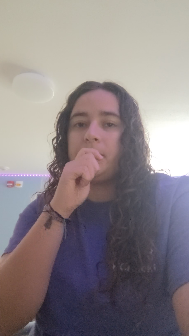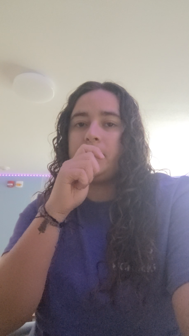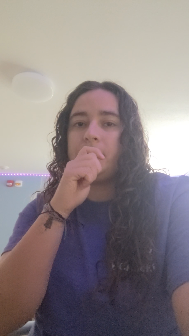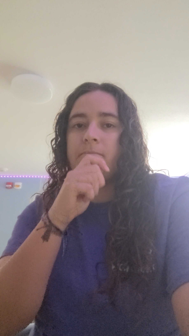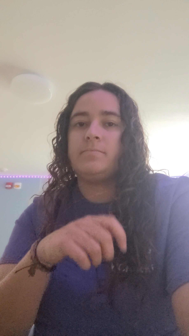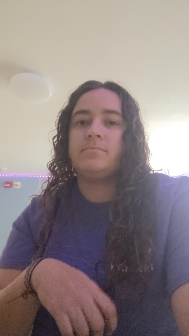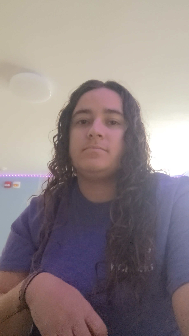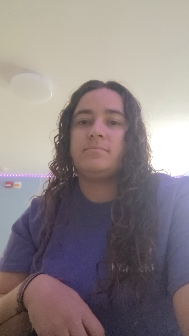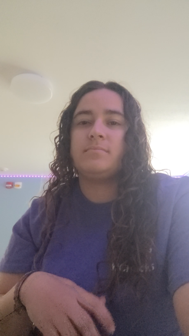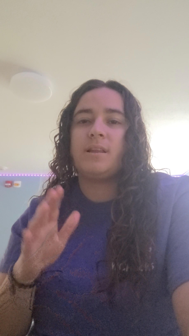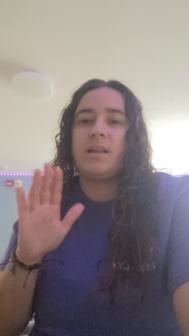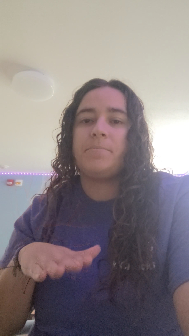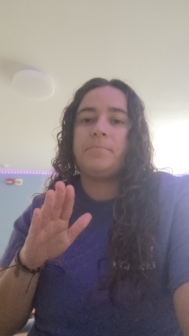clap